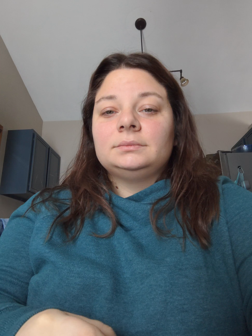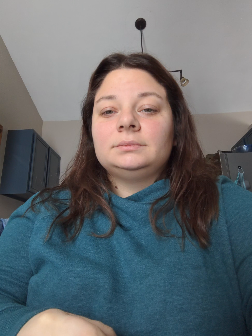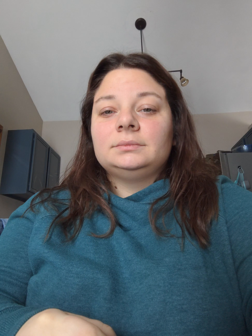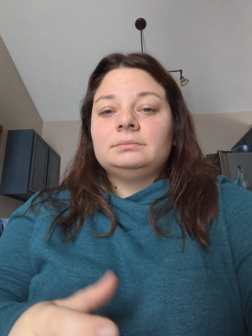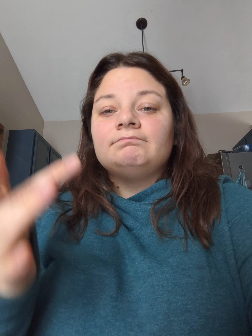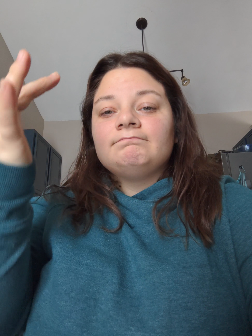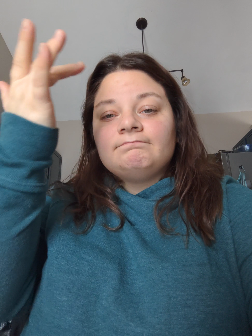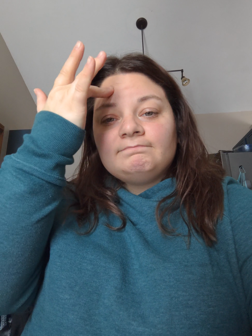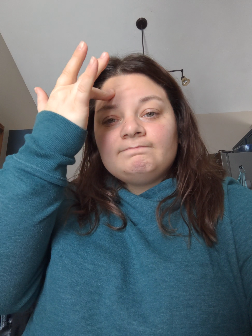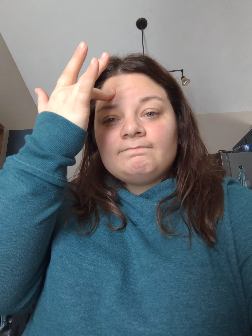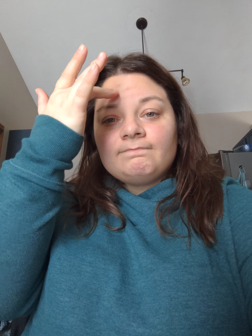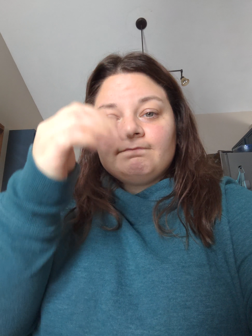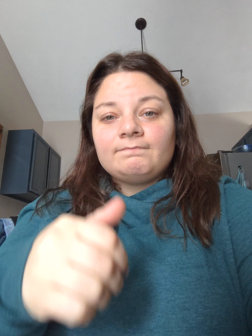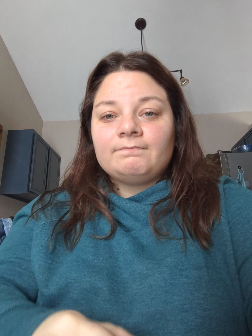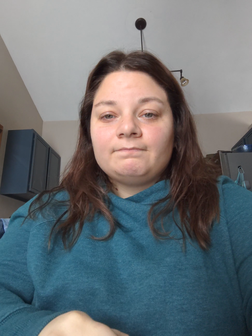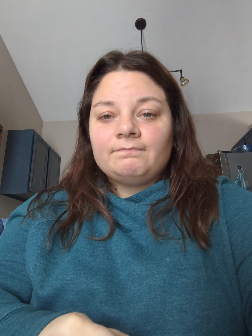sick